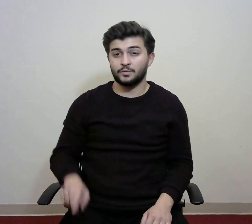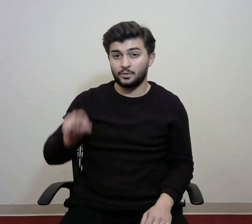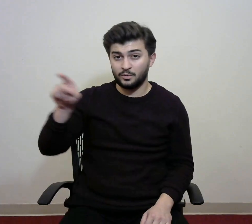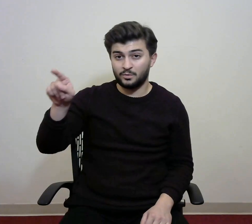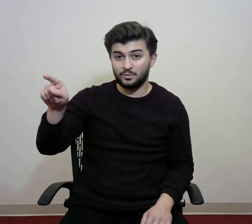O